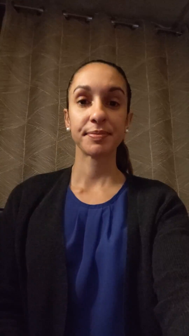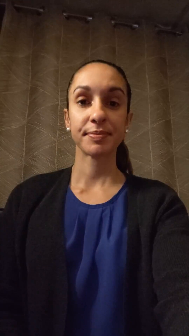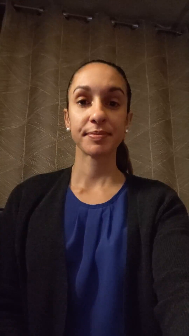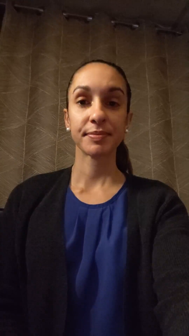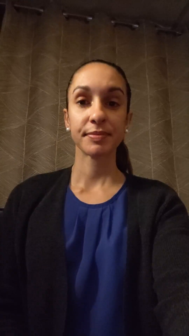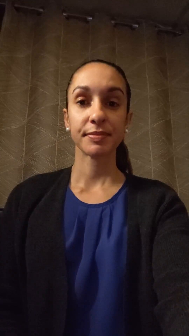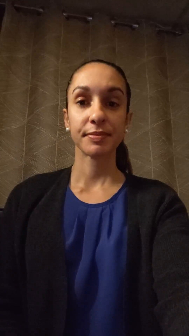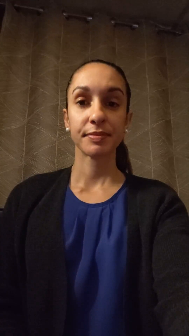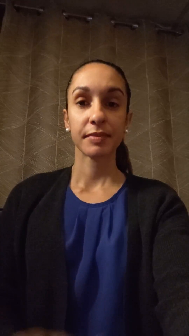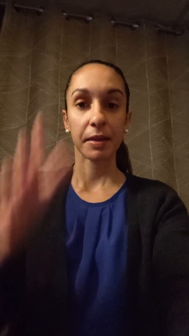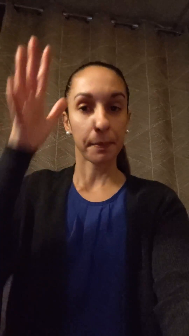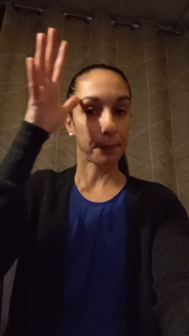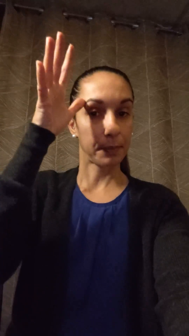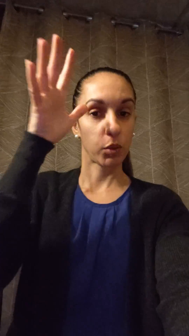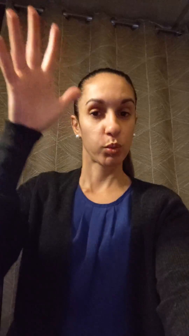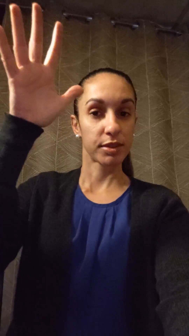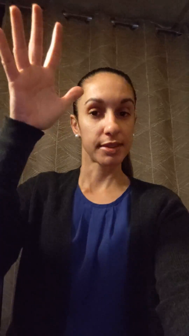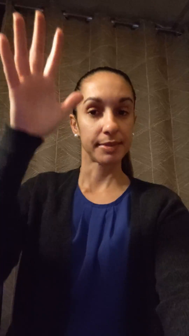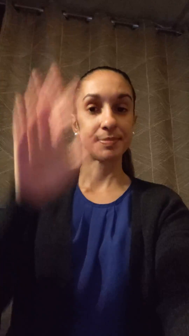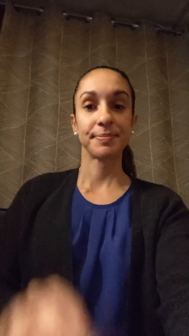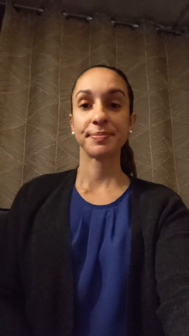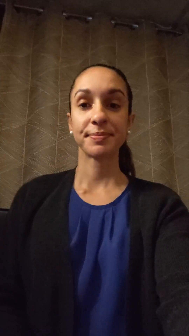moose